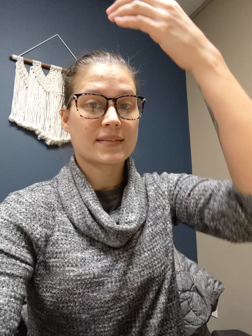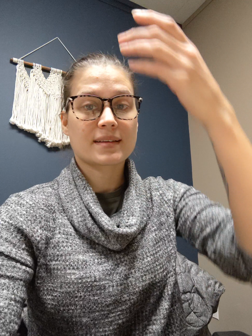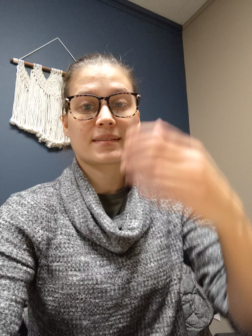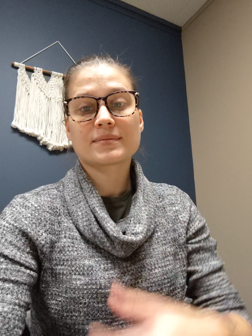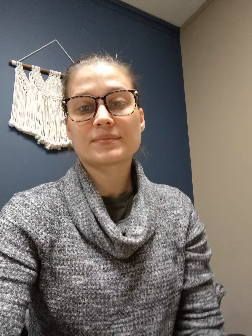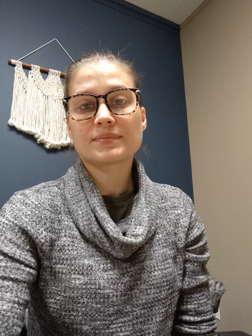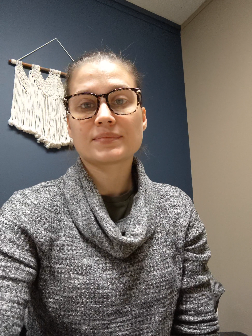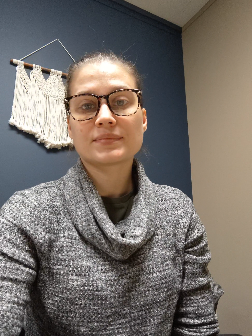giraffe